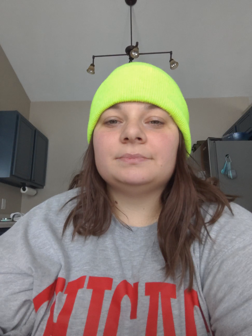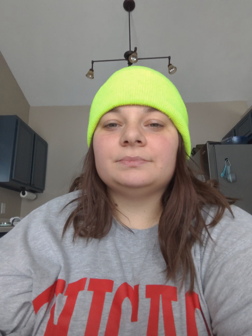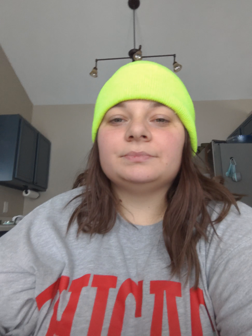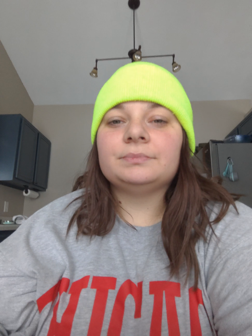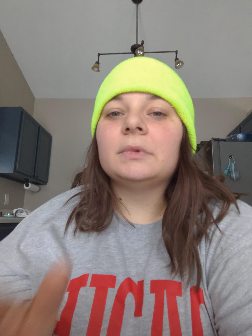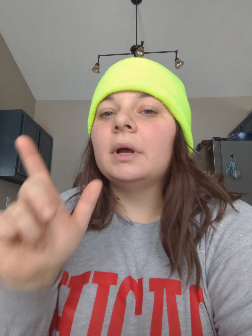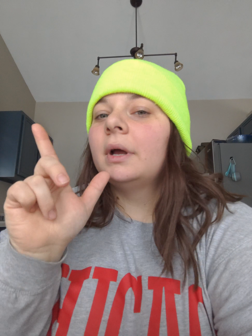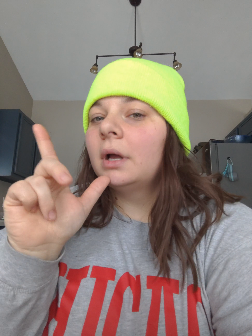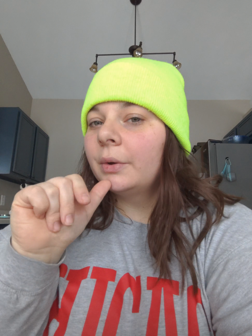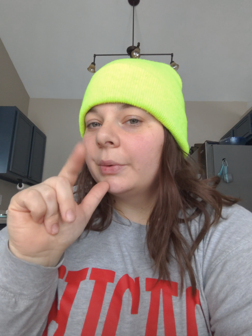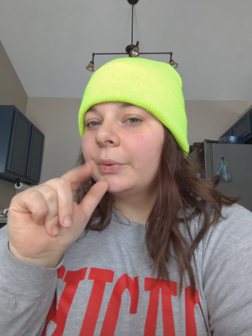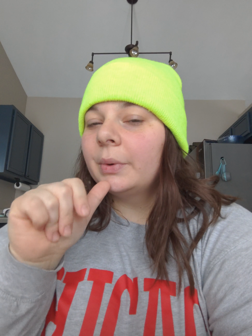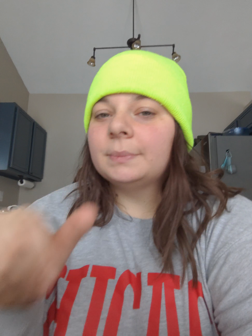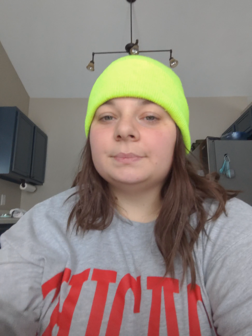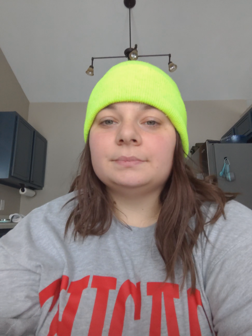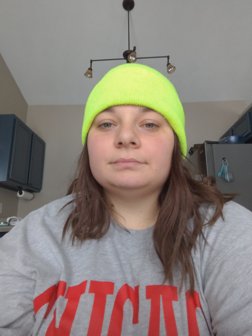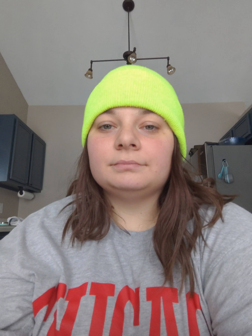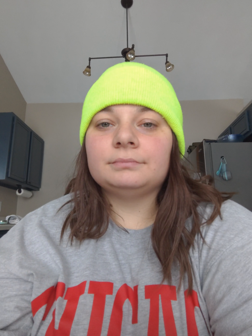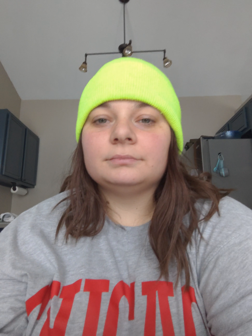who